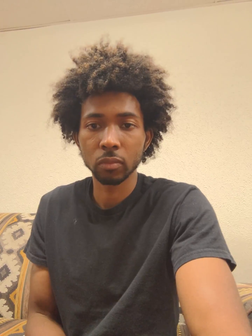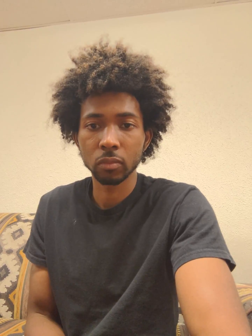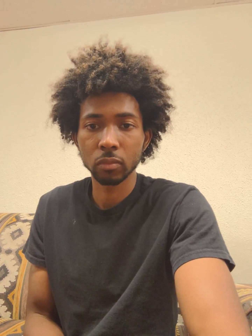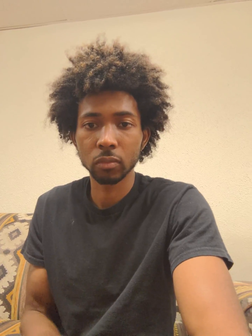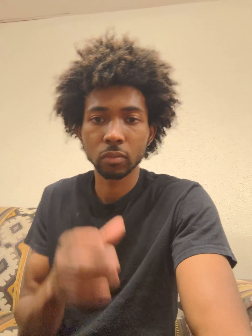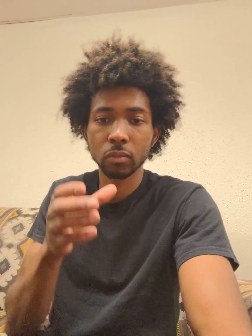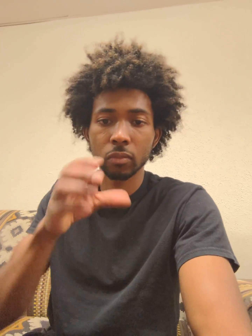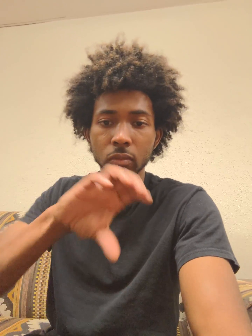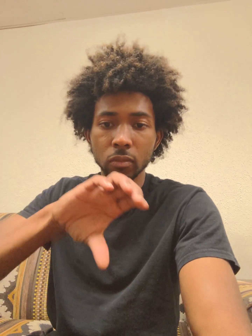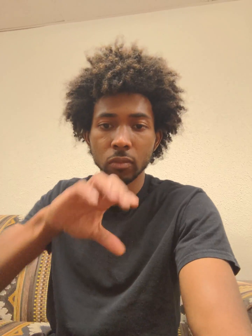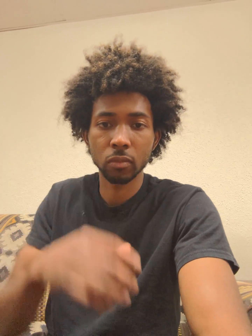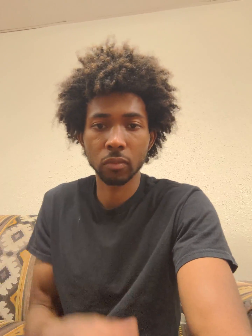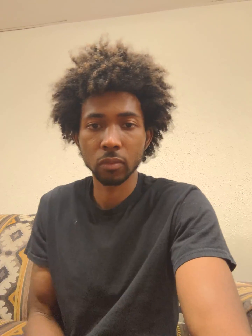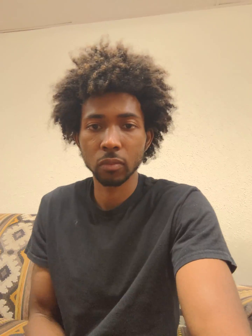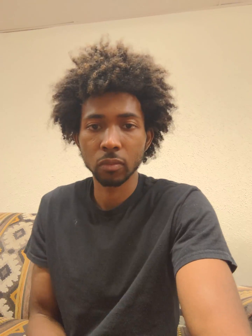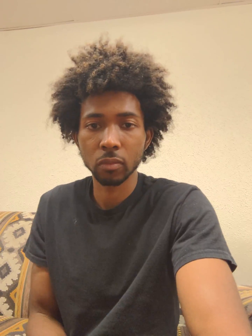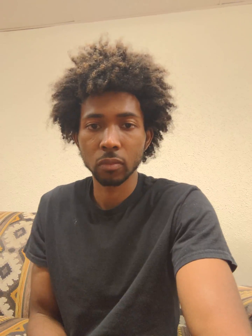pour